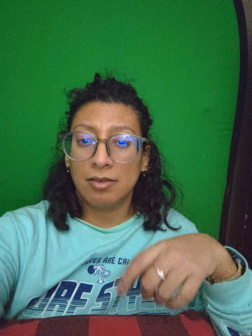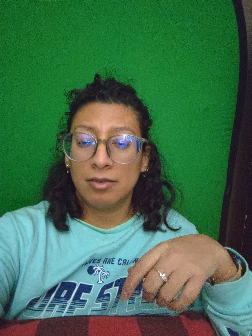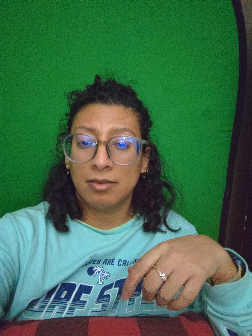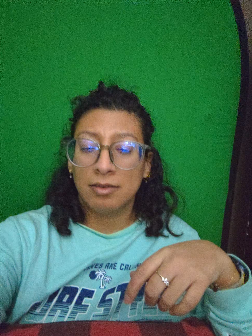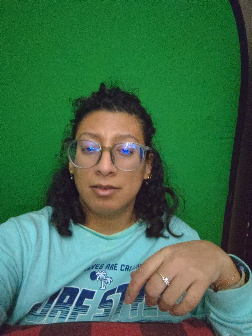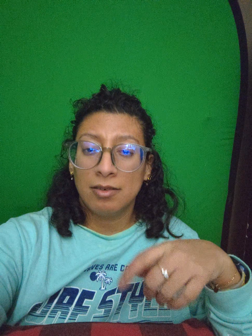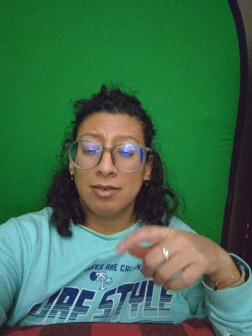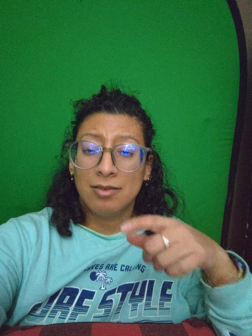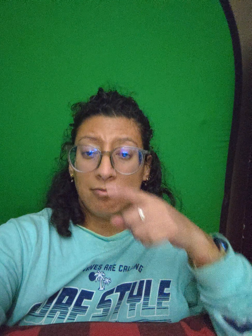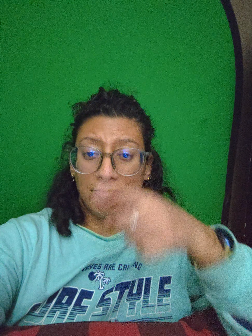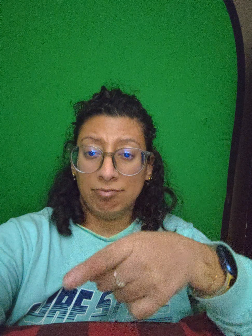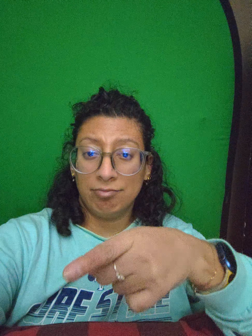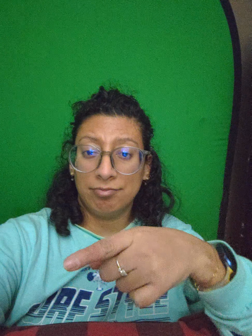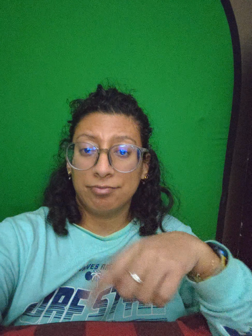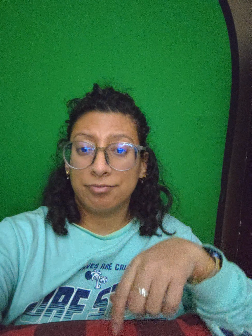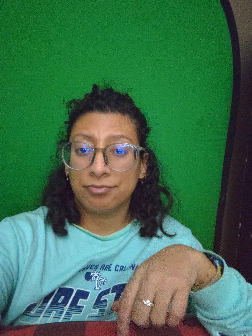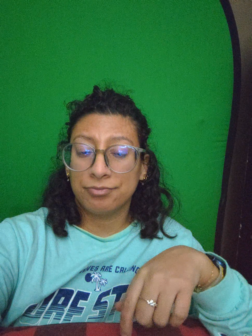he/she/it